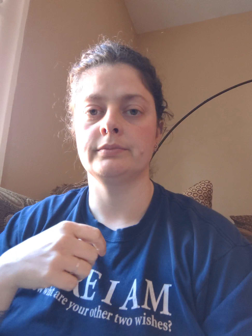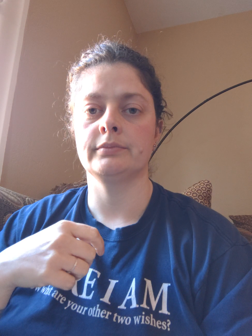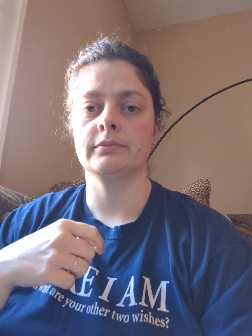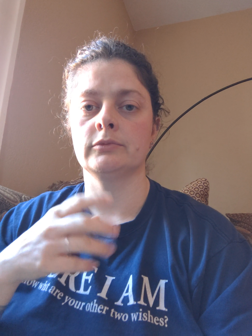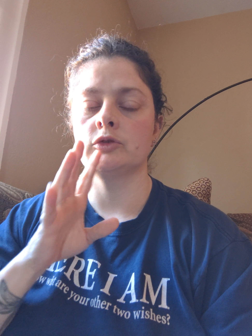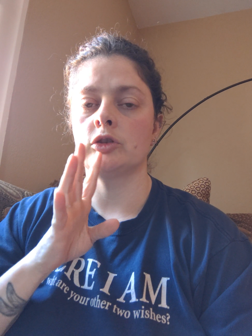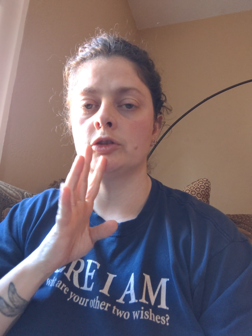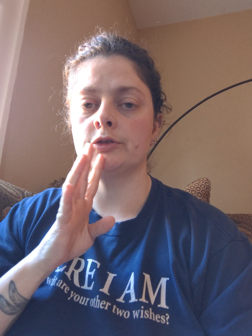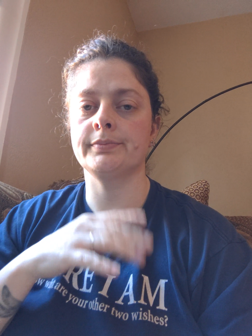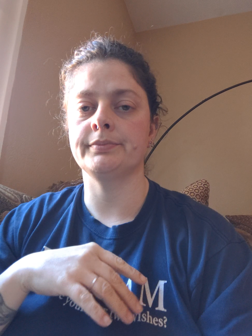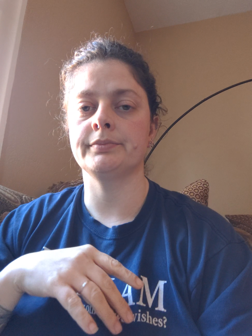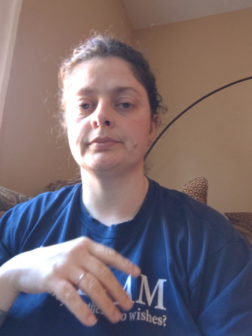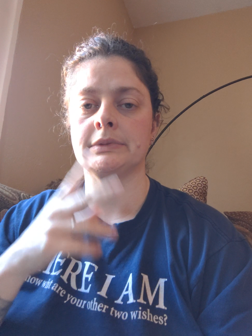talk